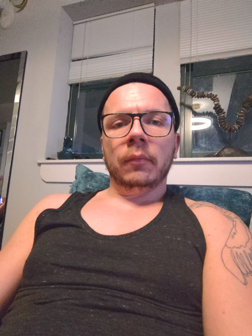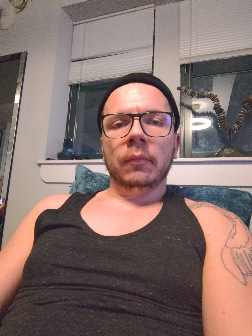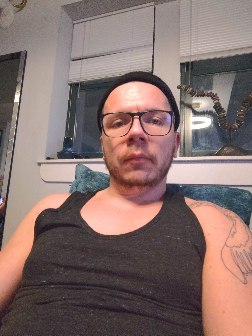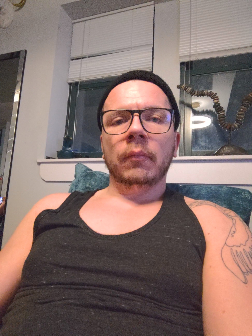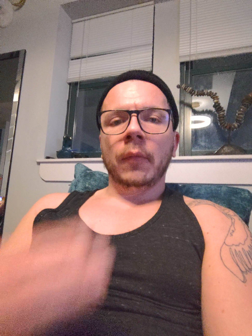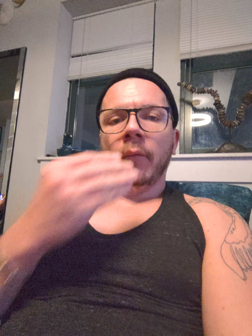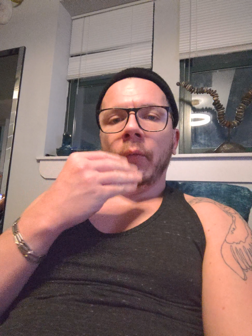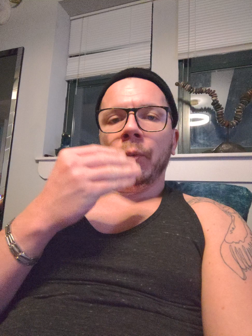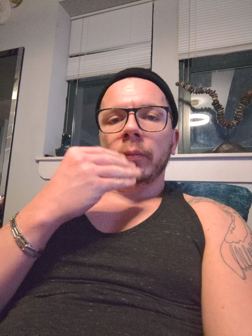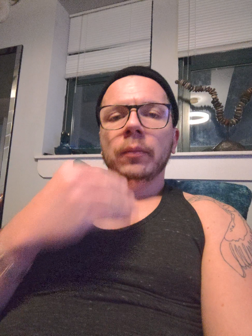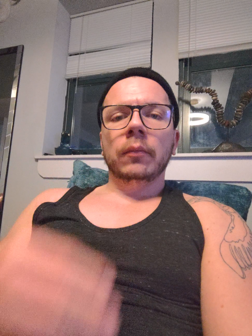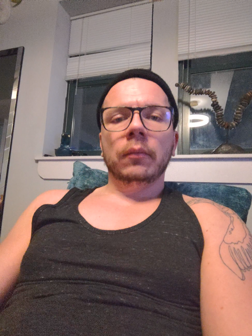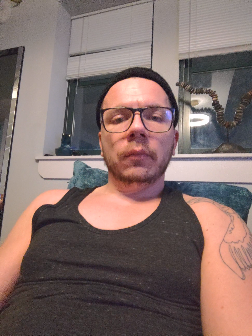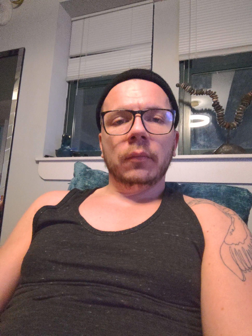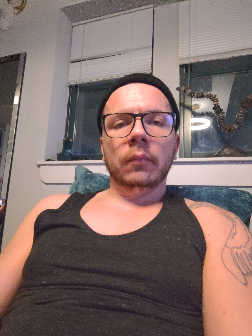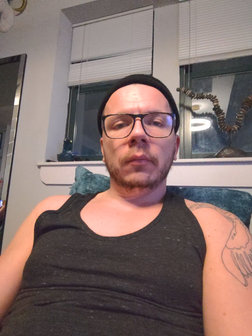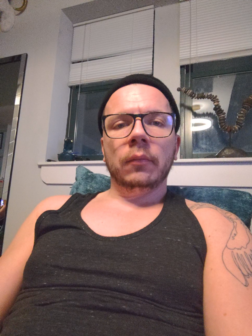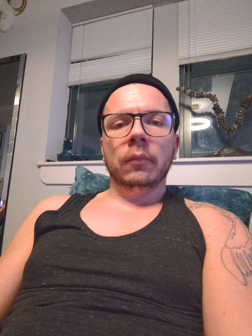food